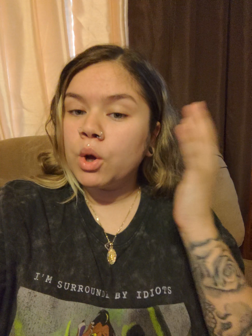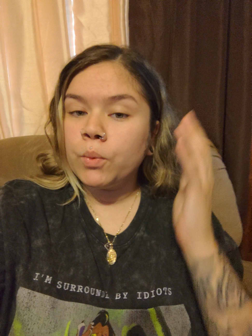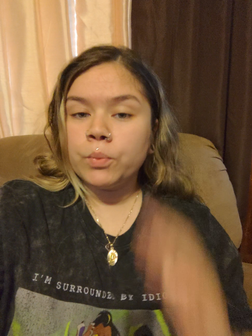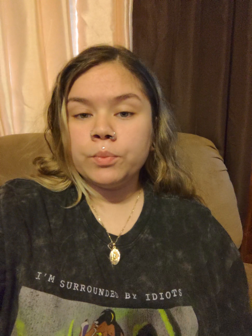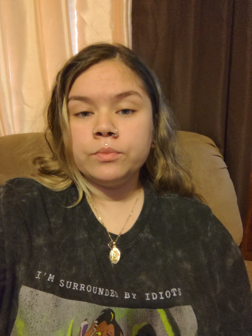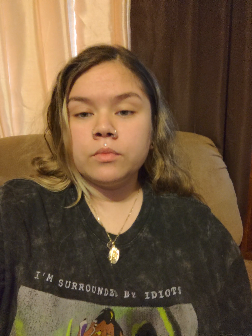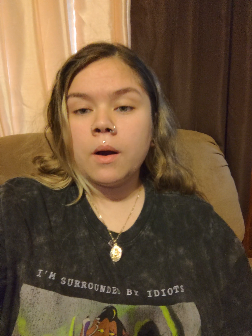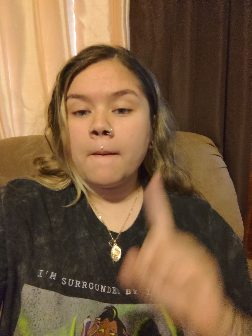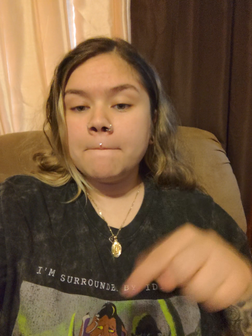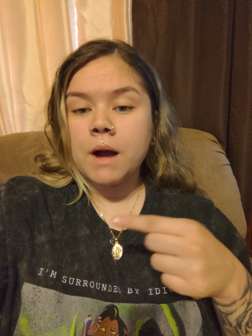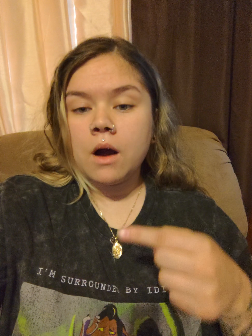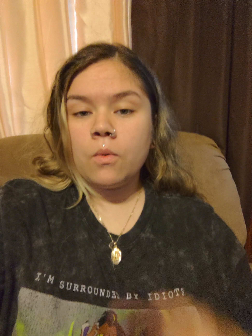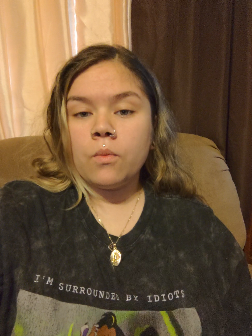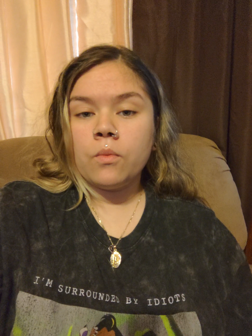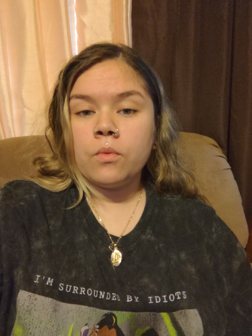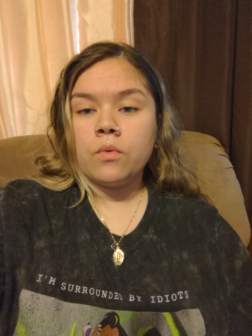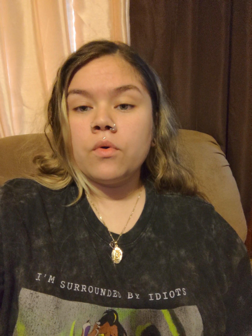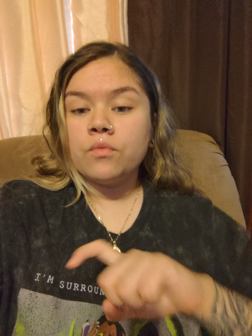about